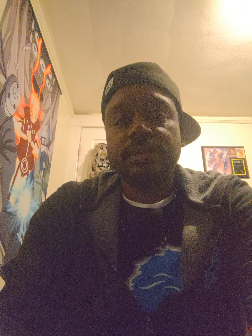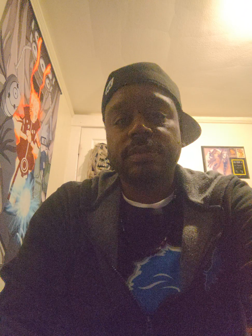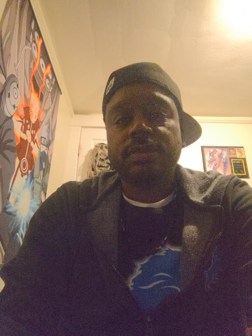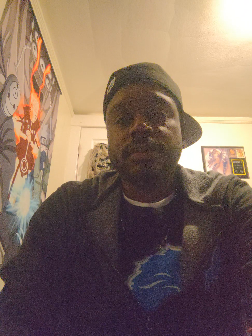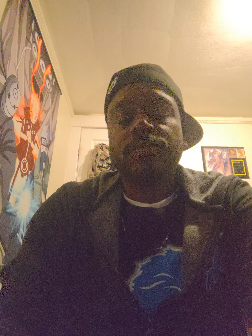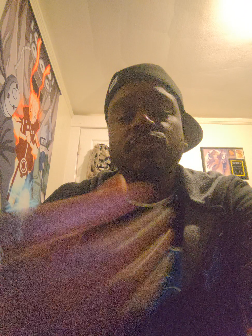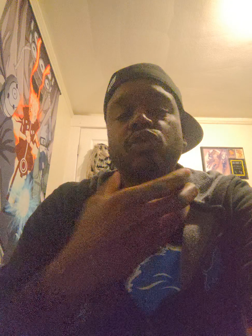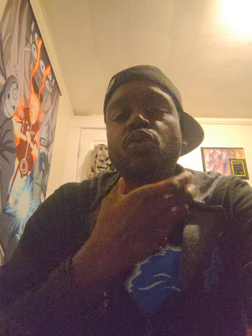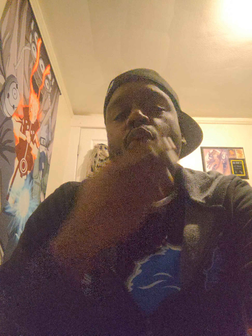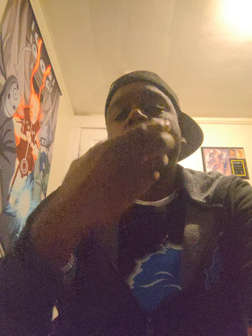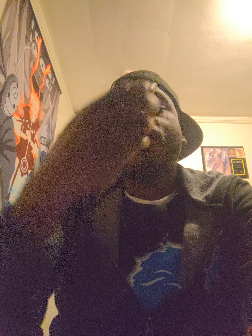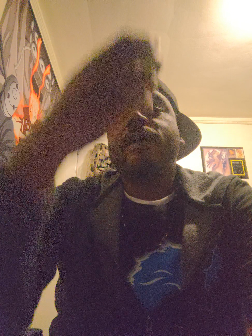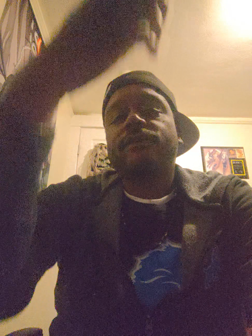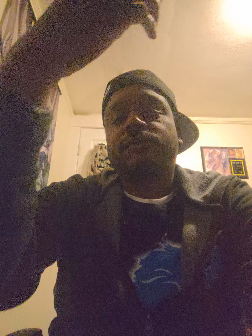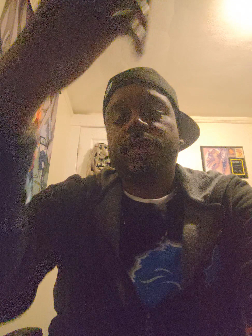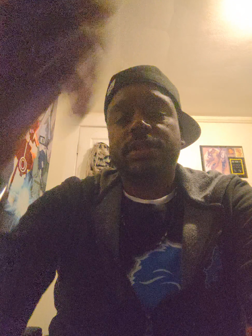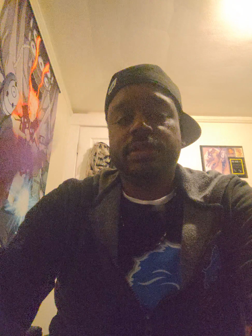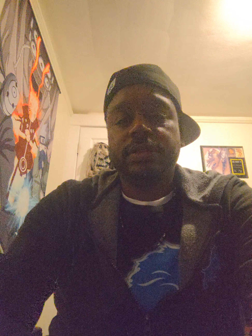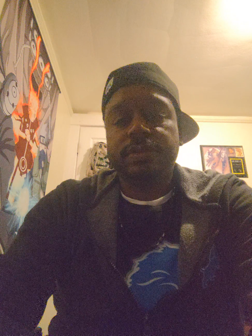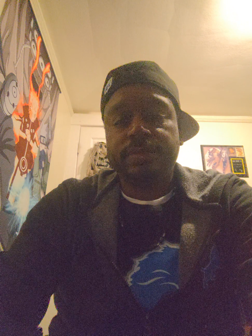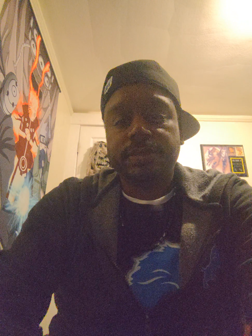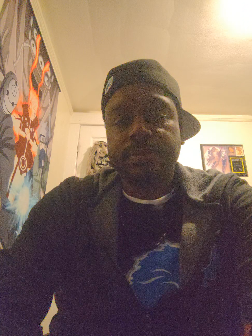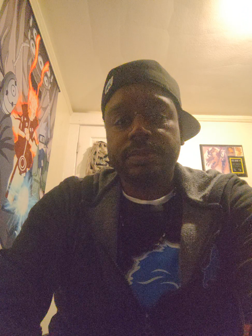giraffe